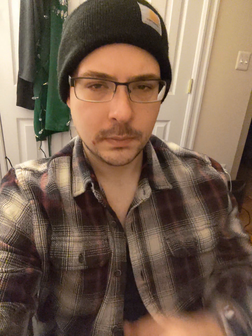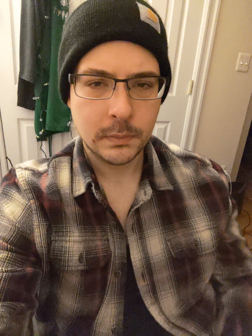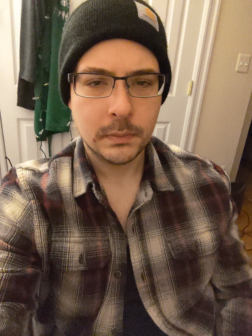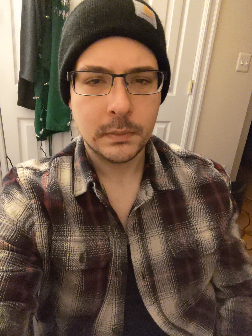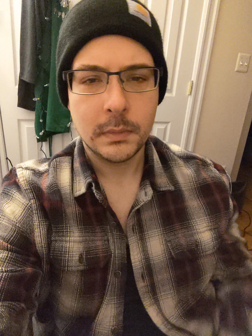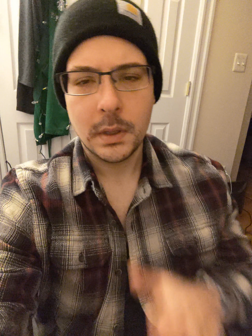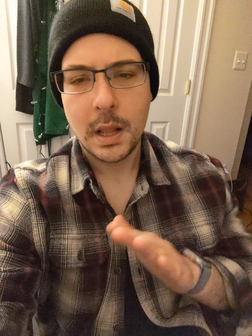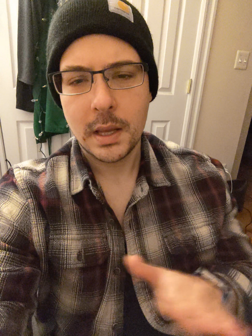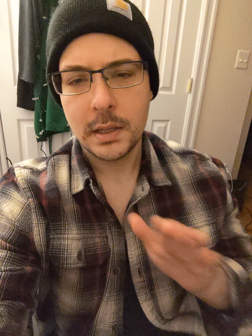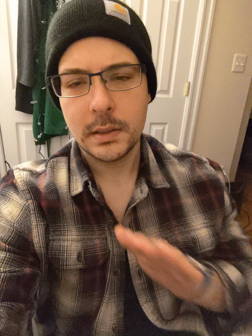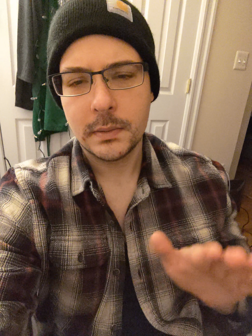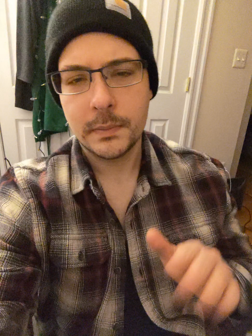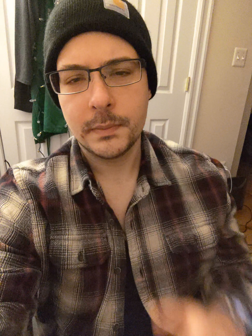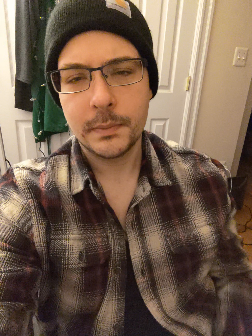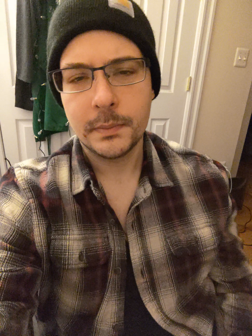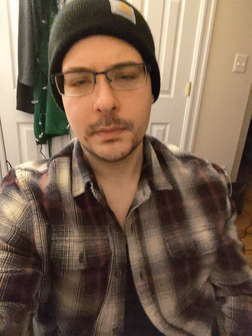clean